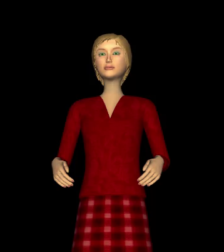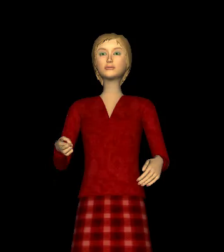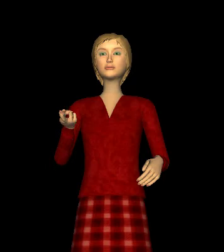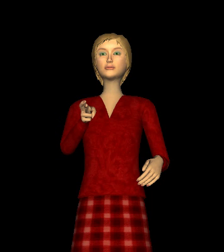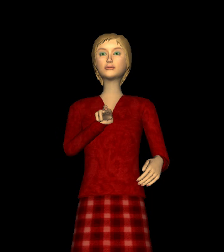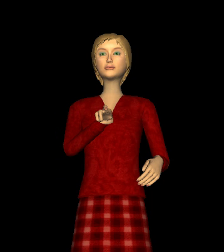يعود